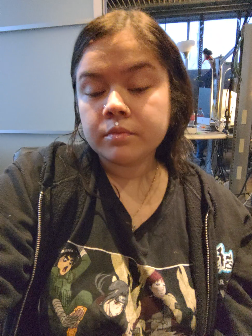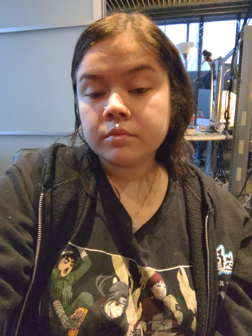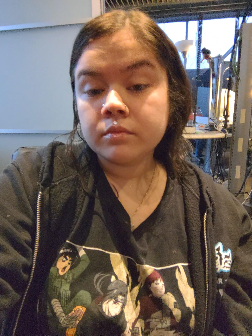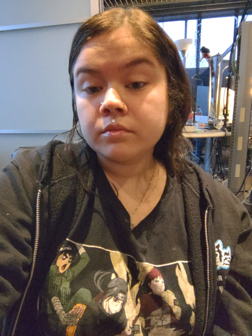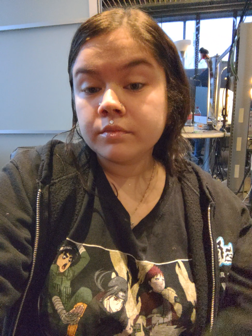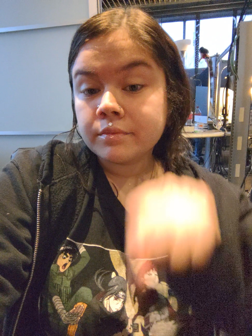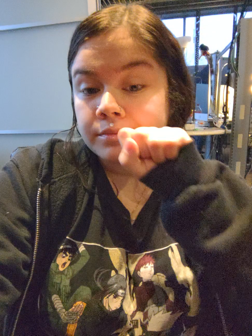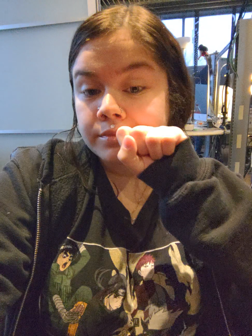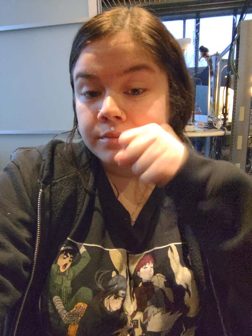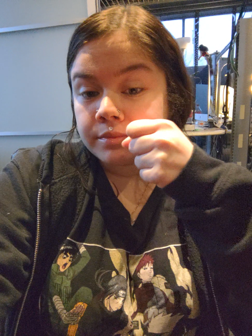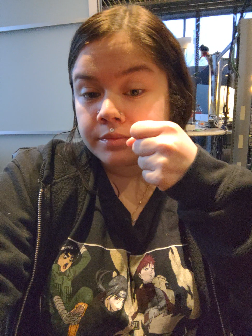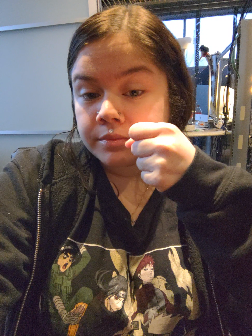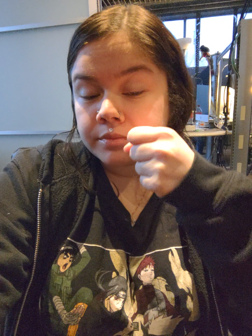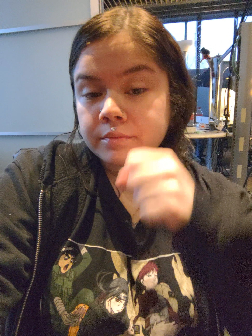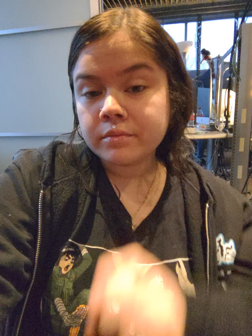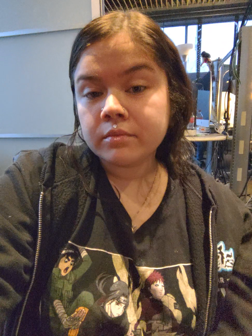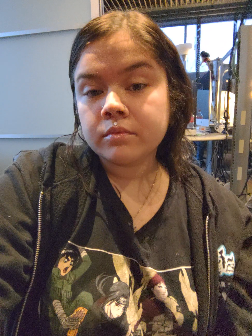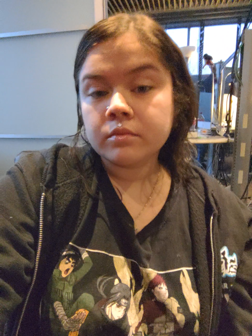carrot